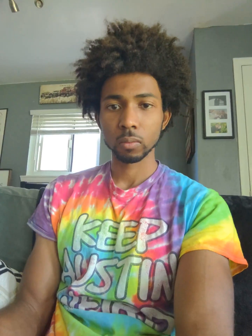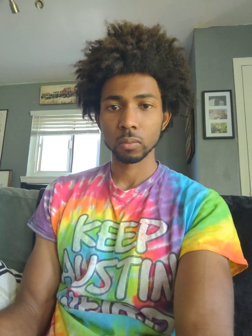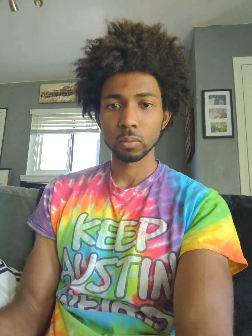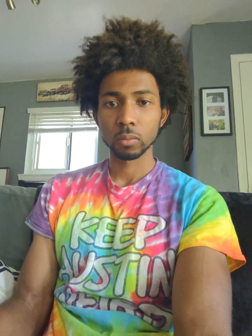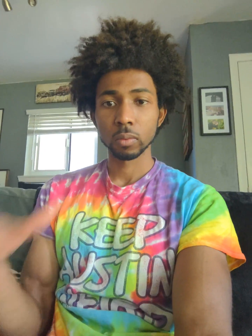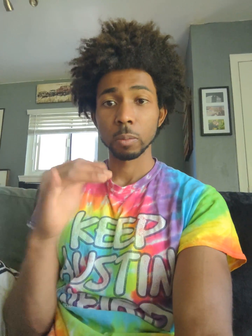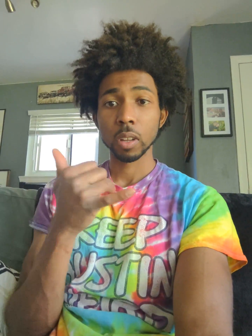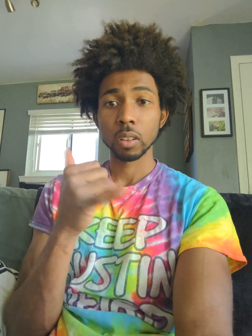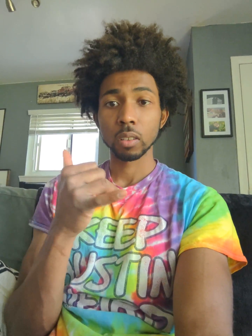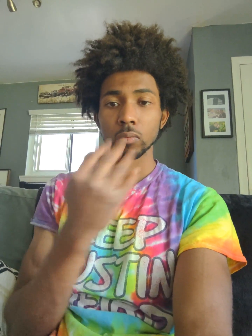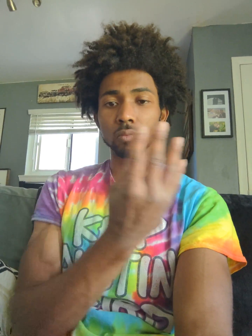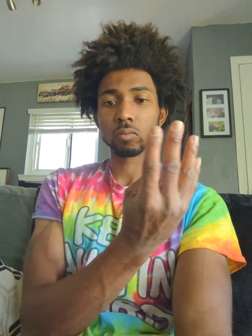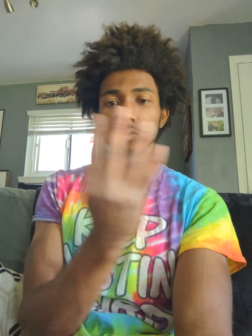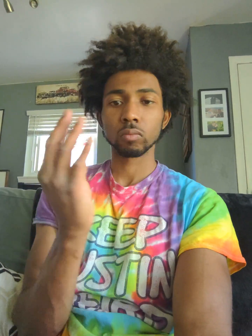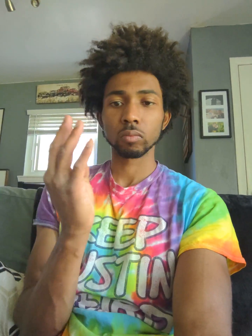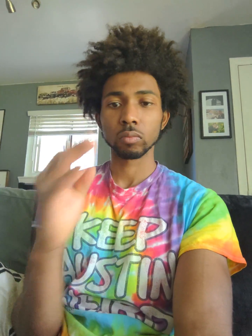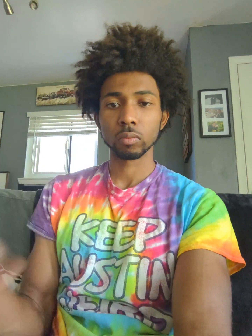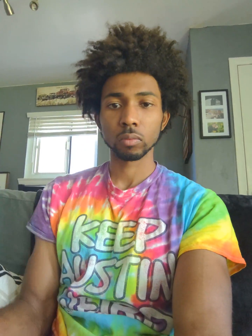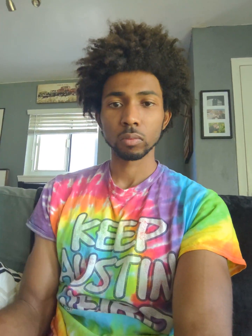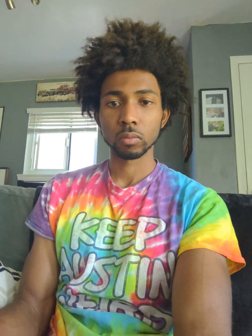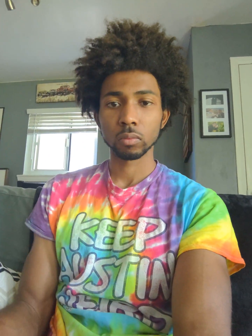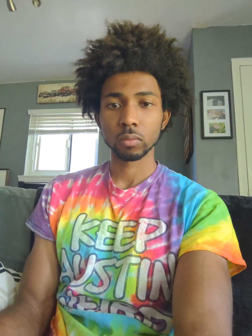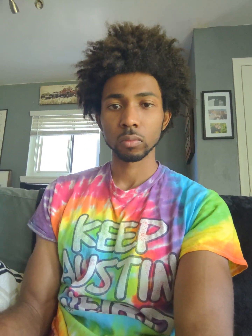playpen